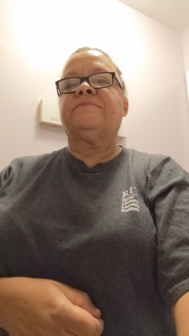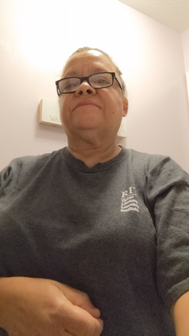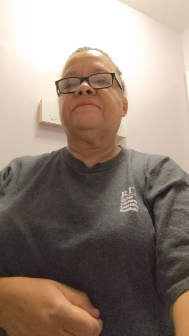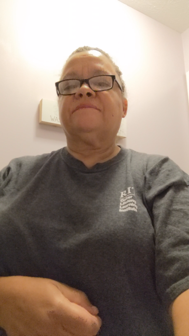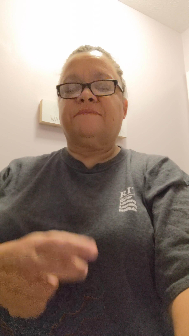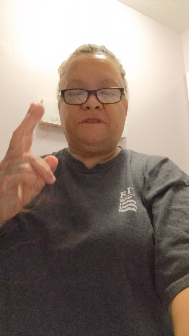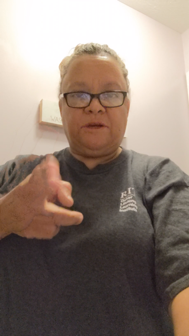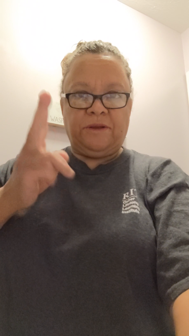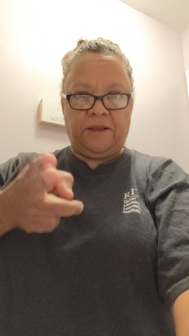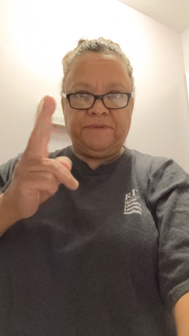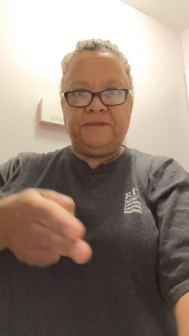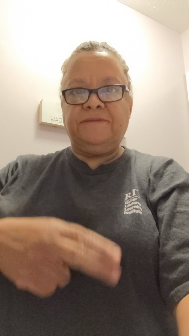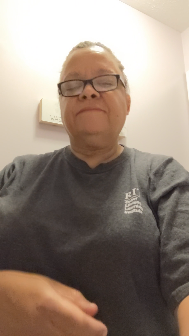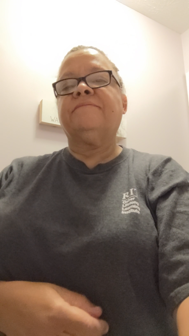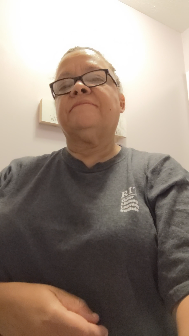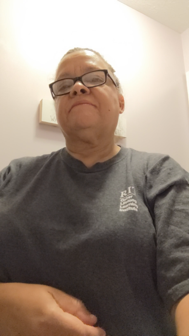hurry